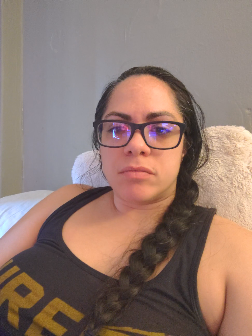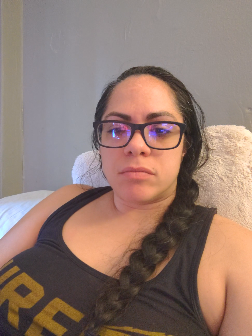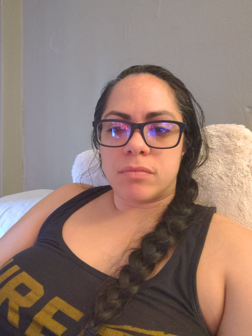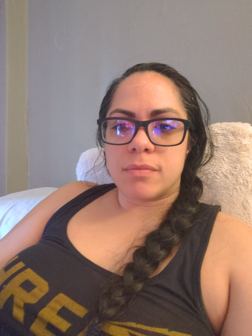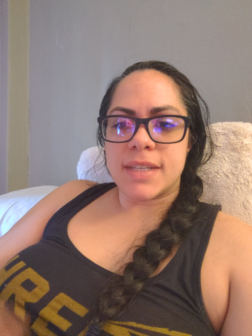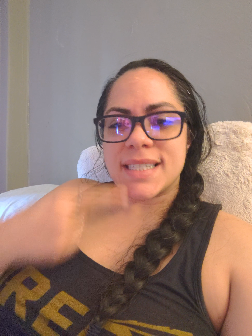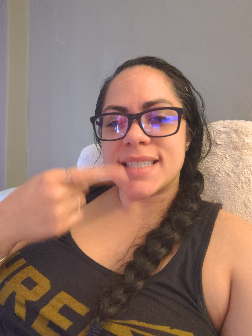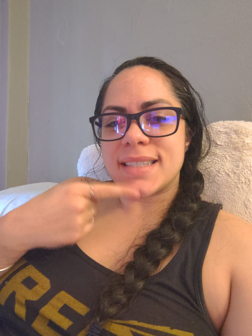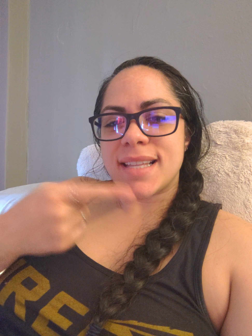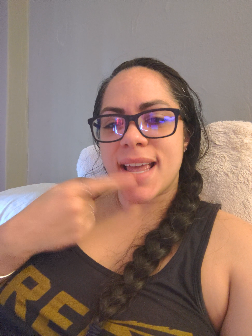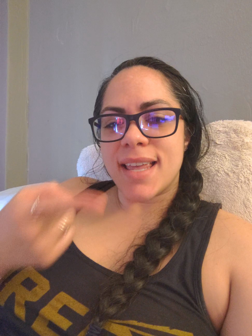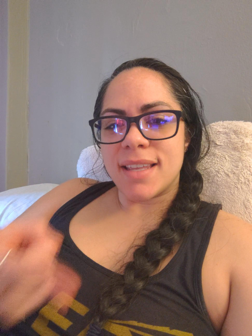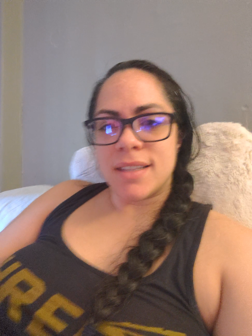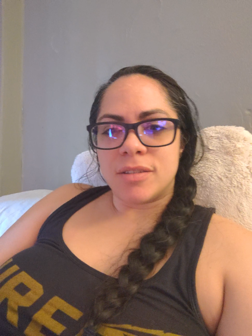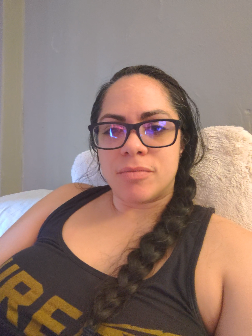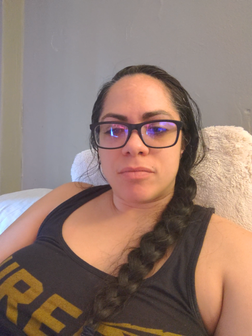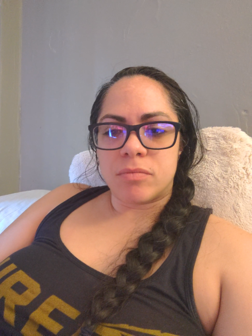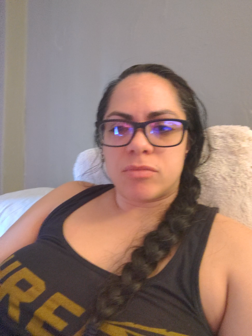say